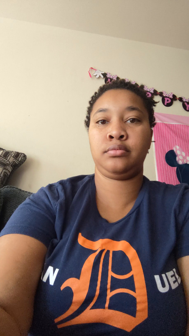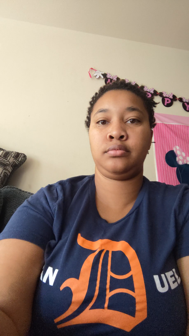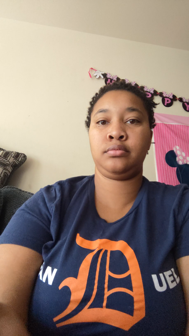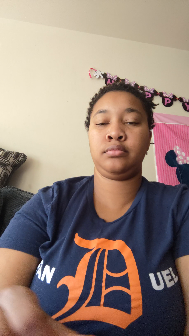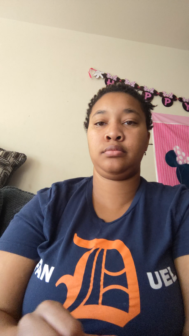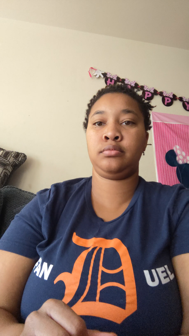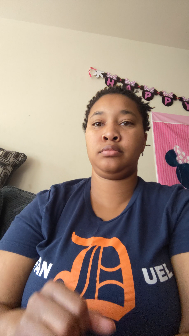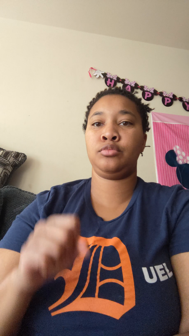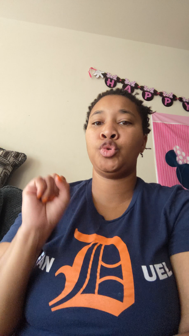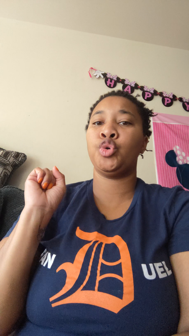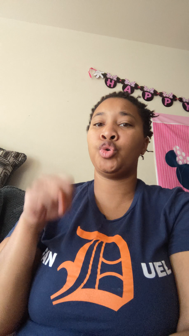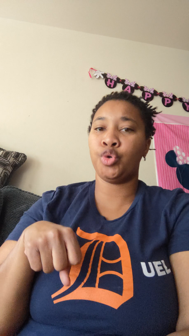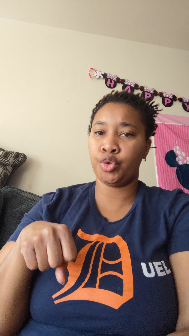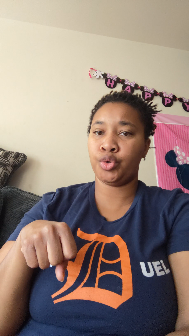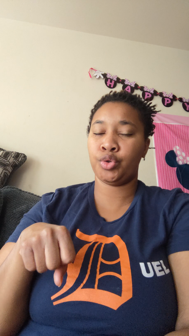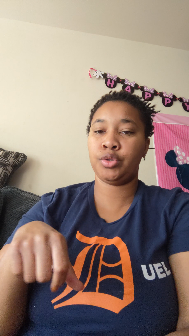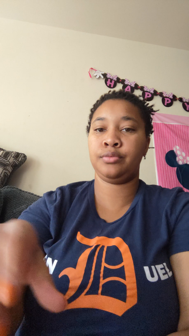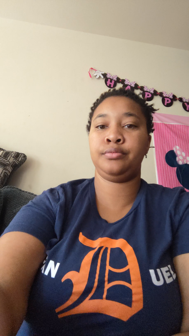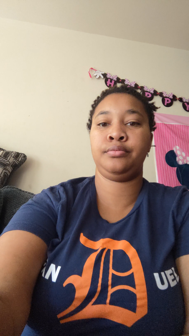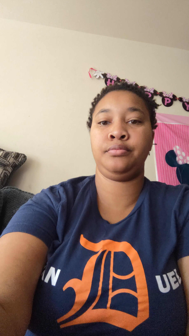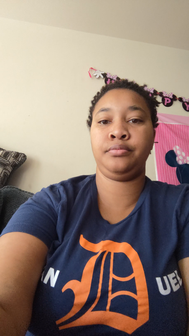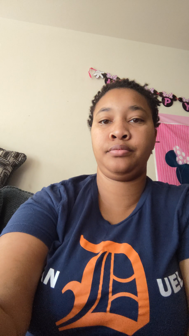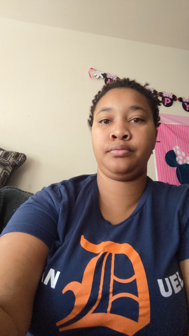could